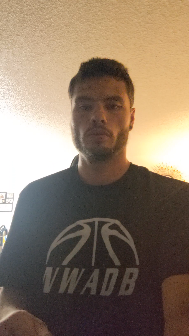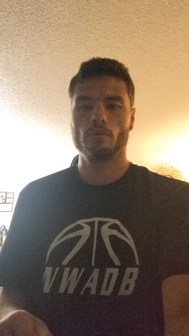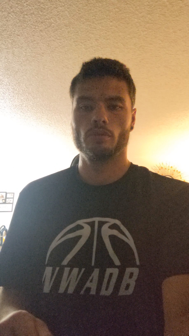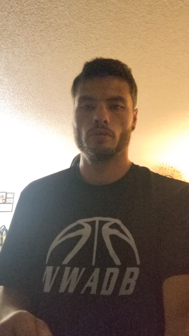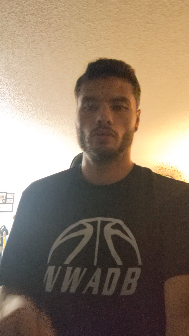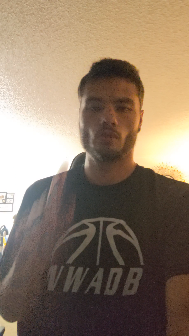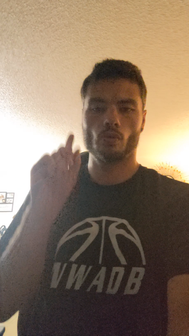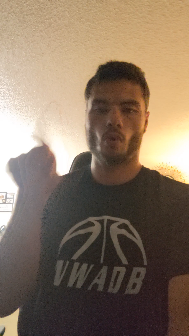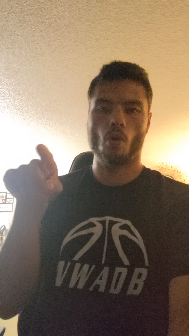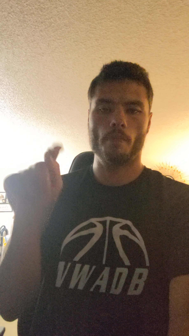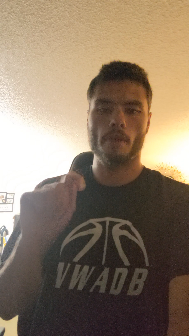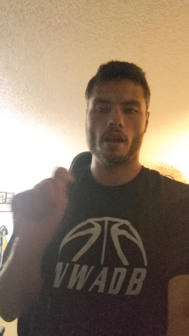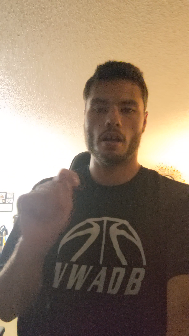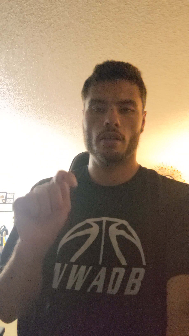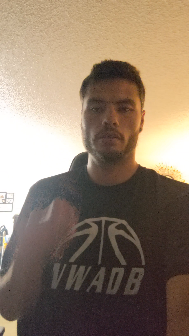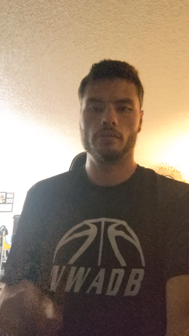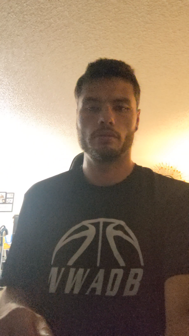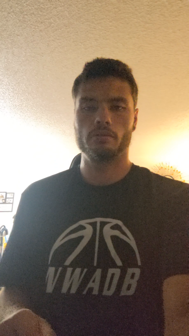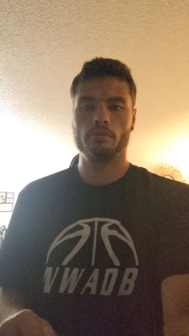go potty